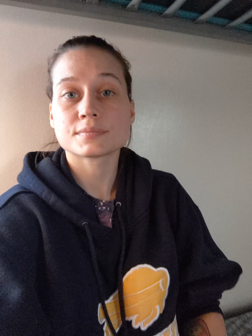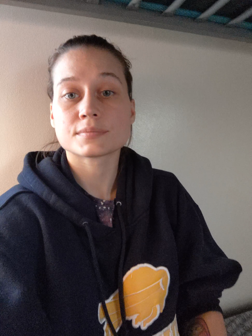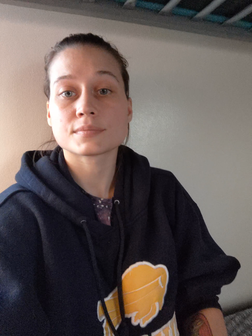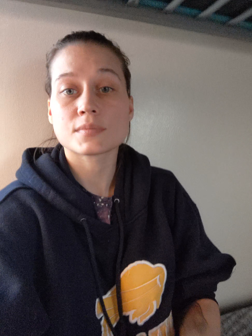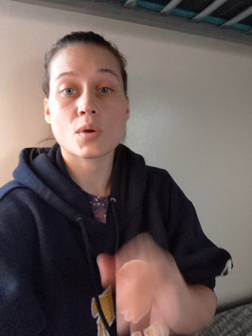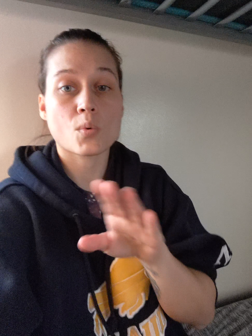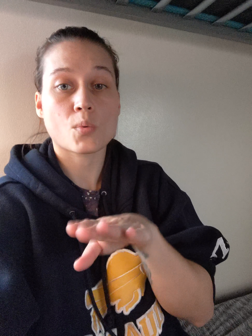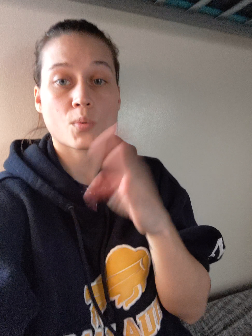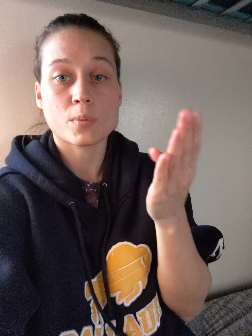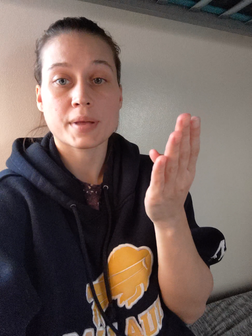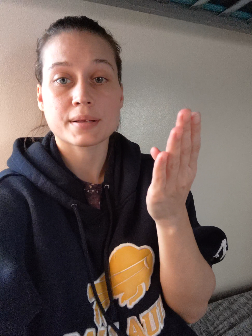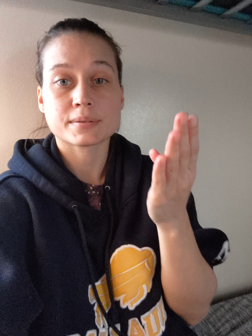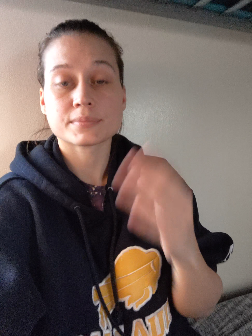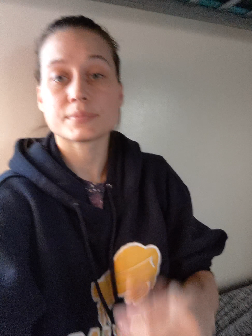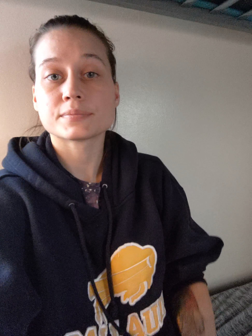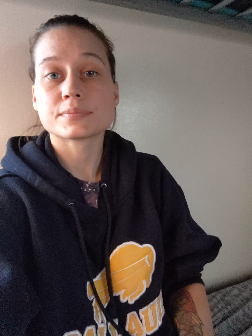open